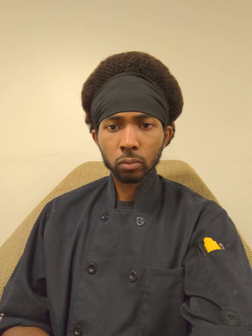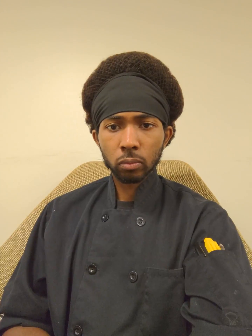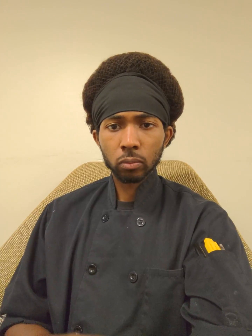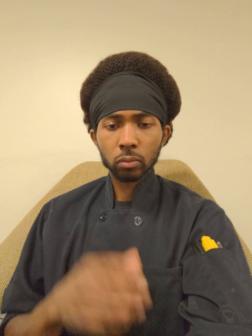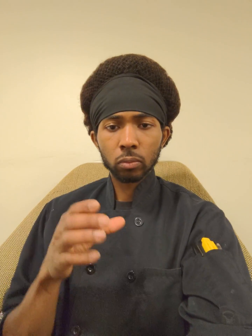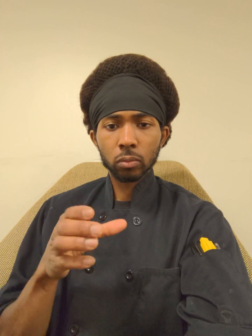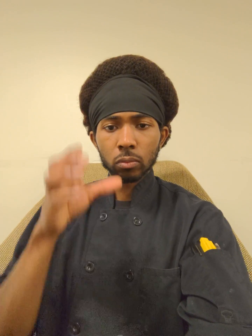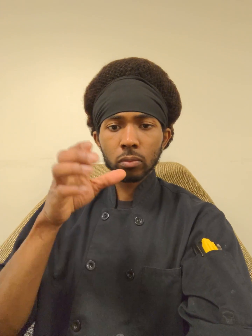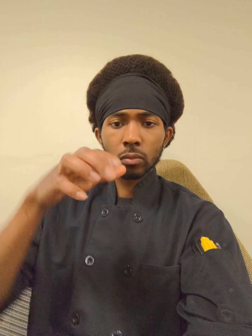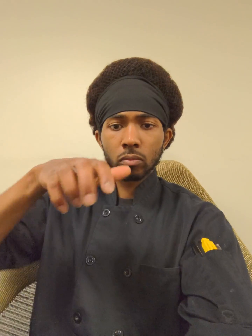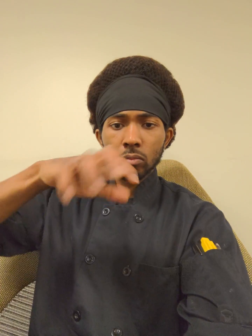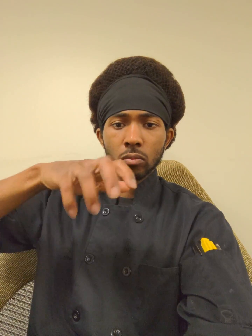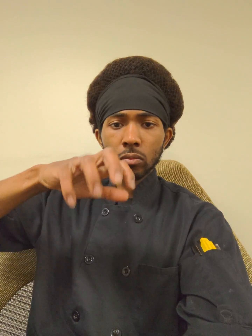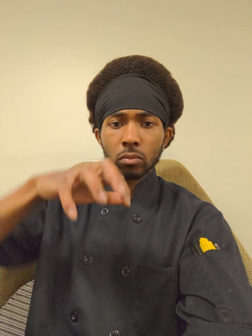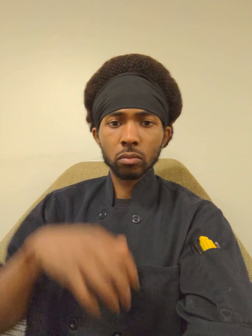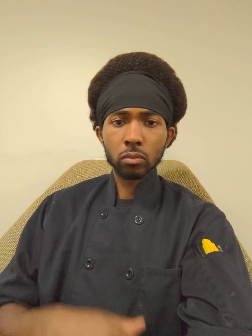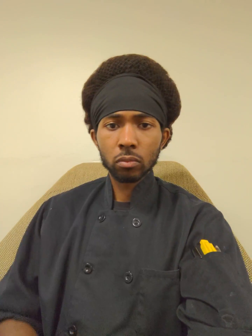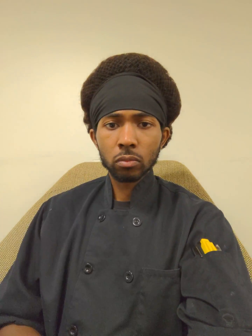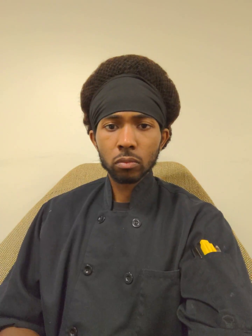jar